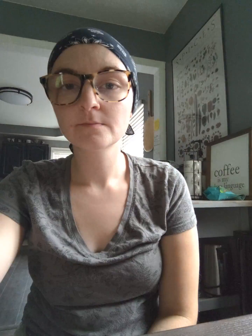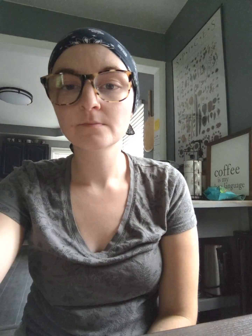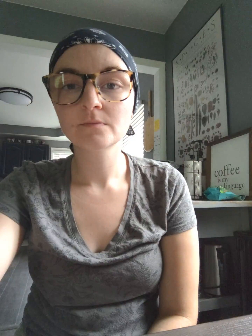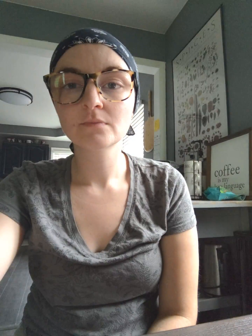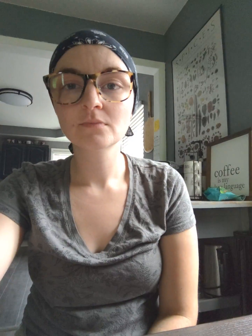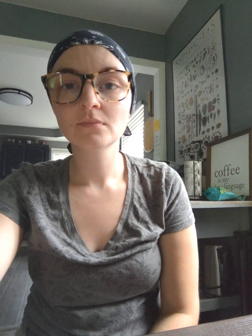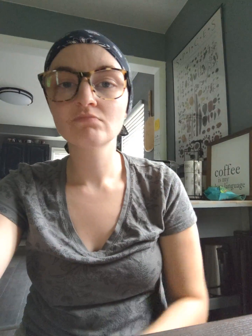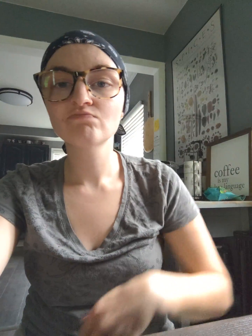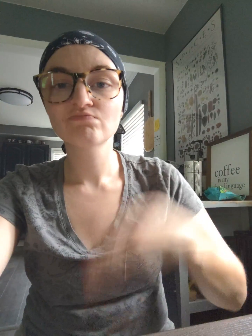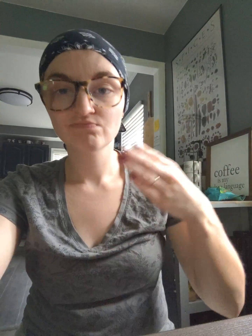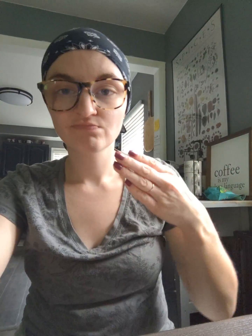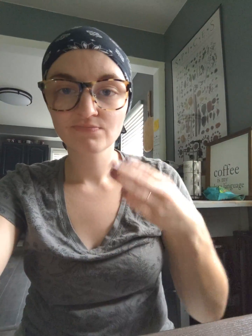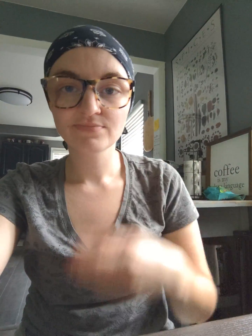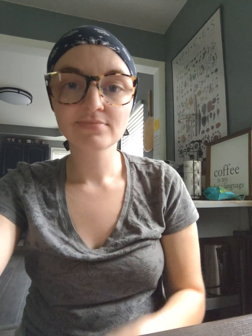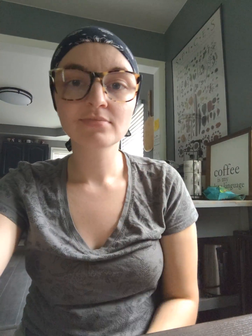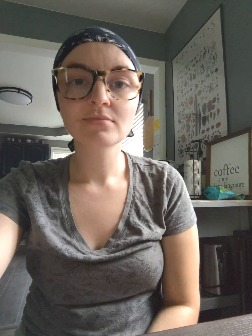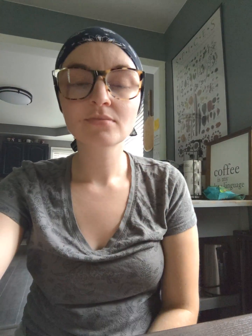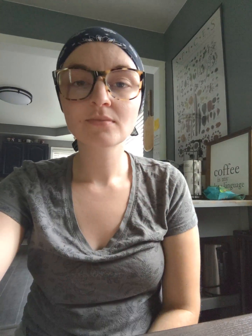kick